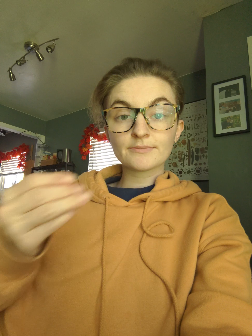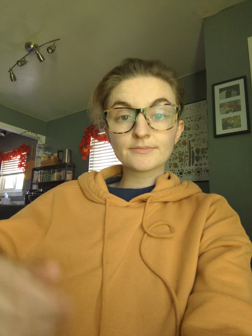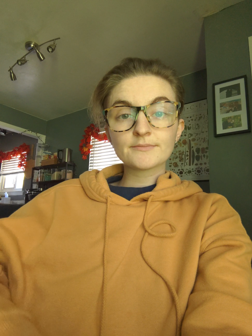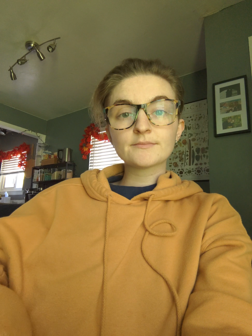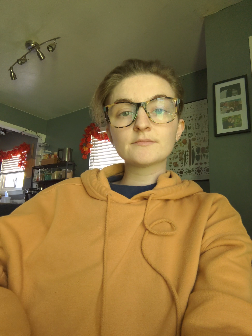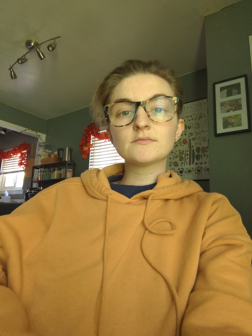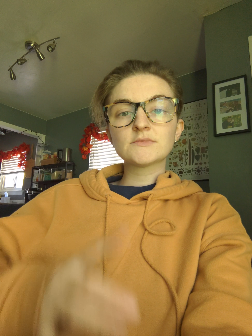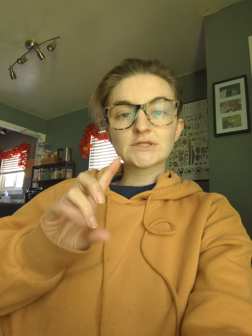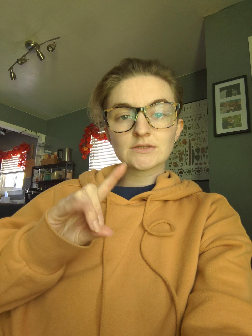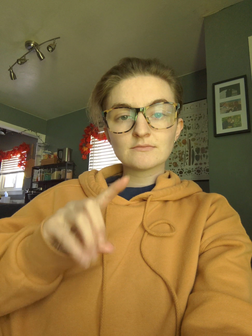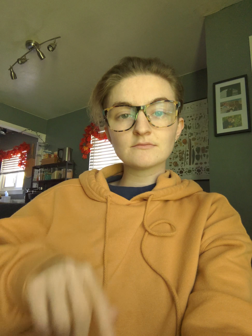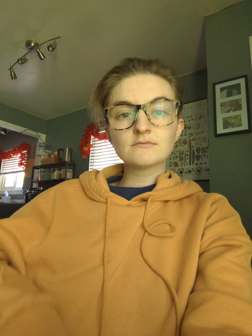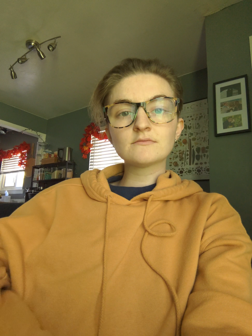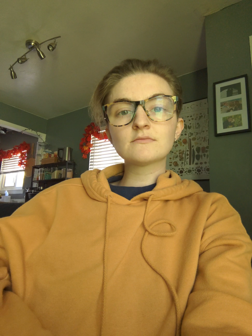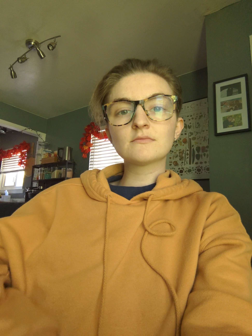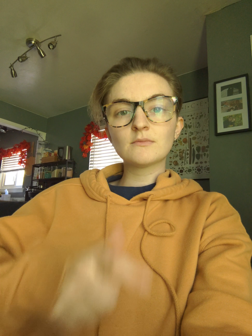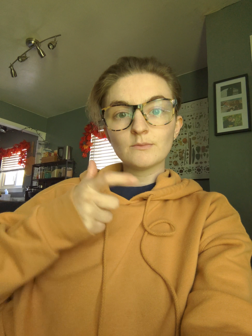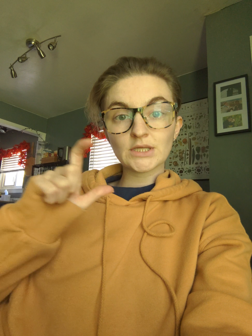did